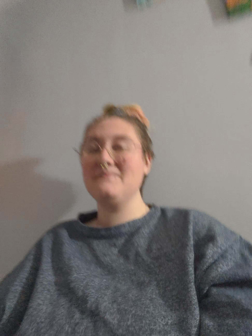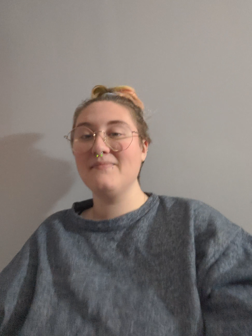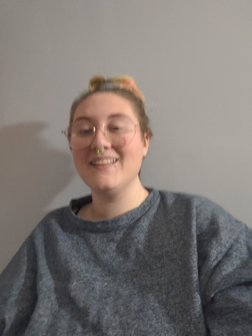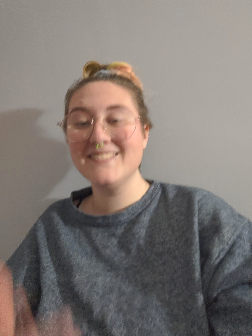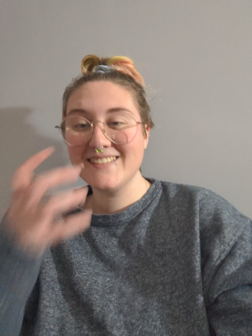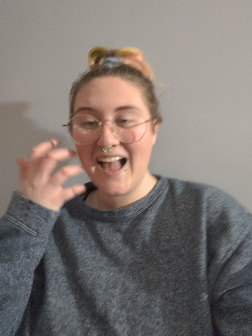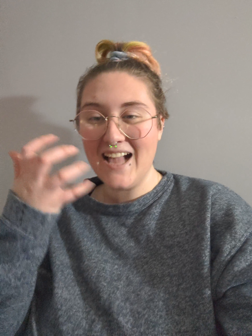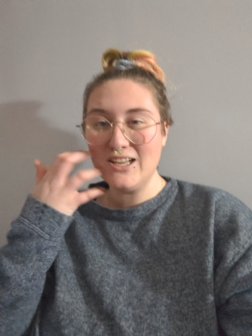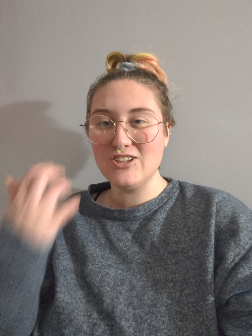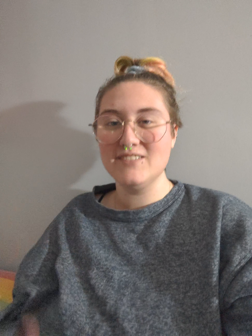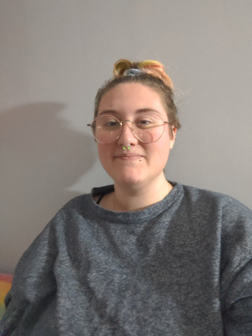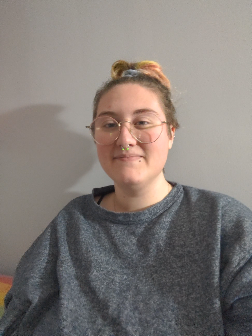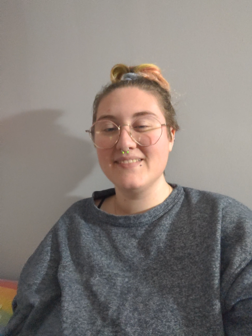tiger